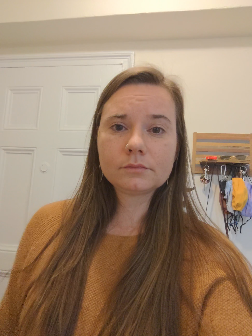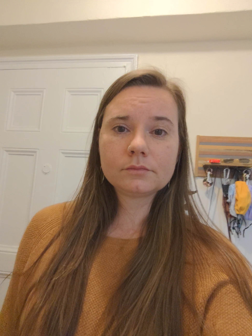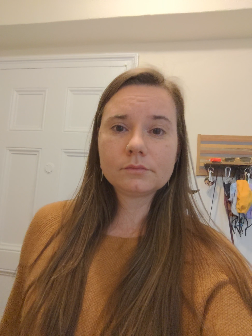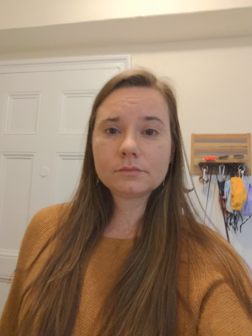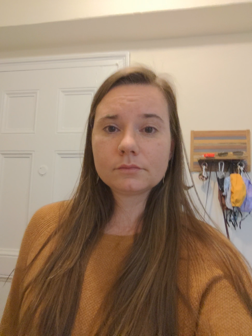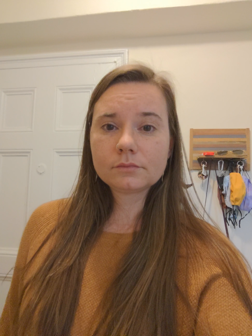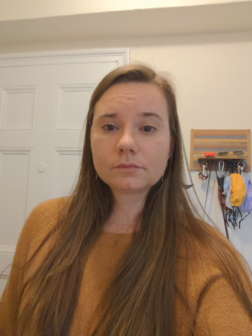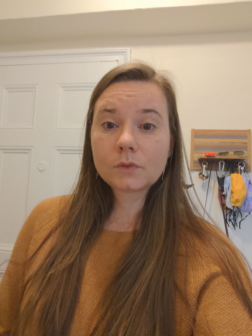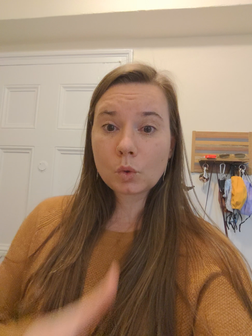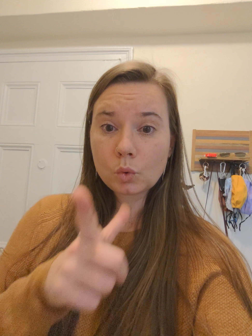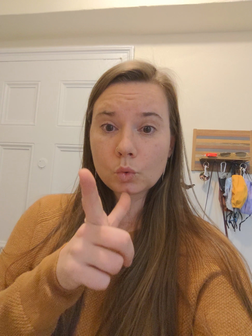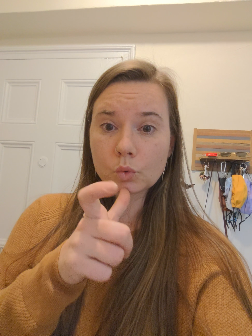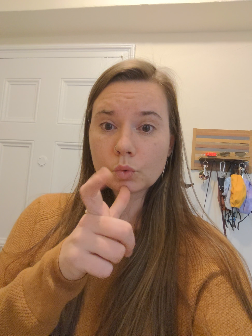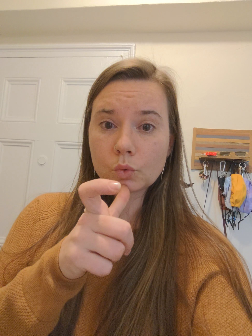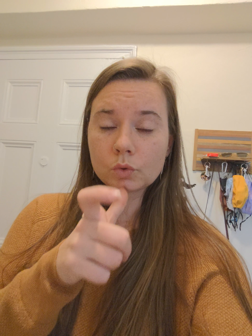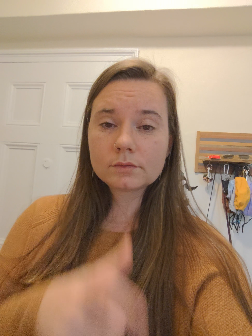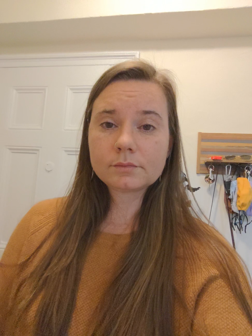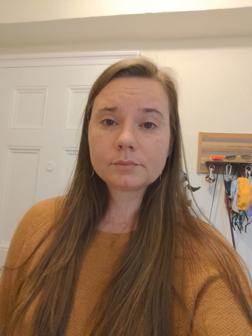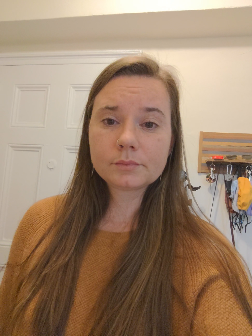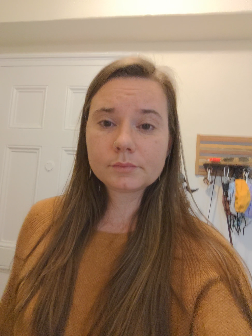who